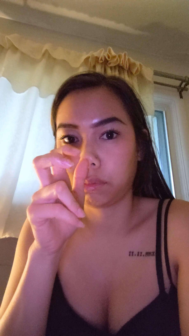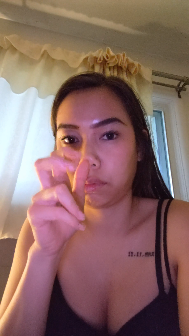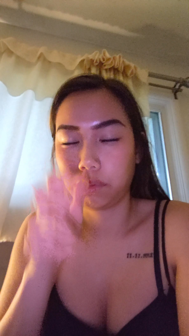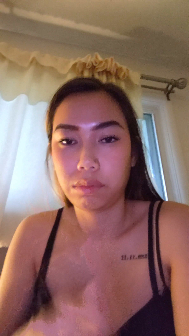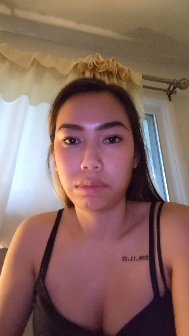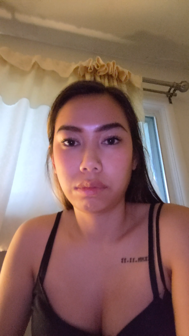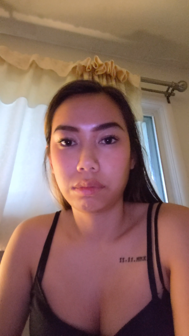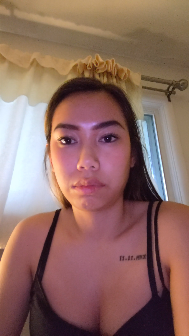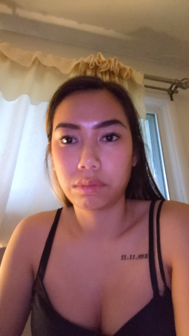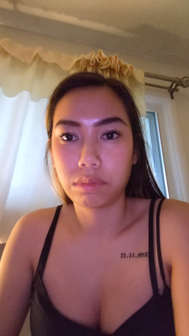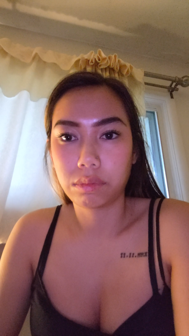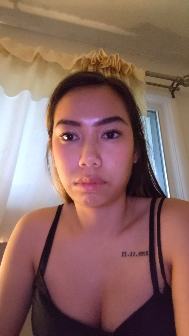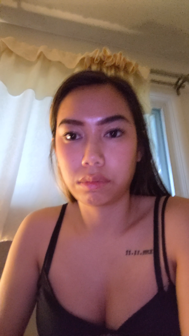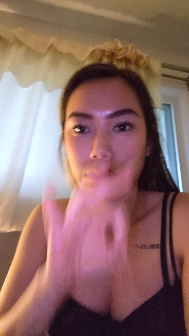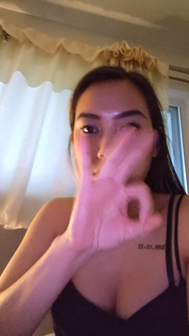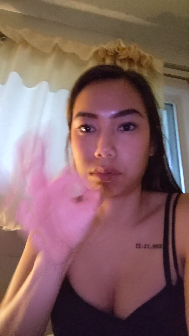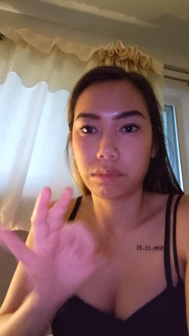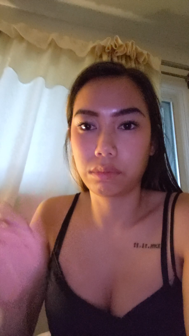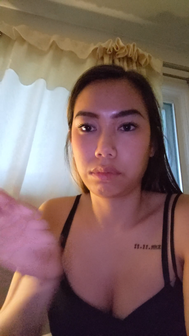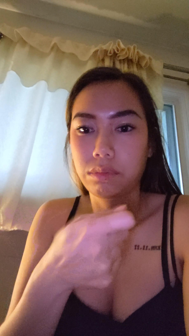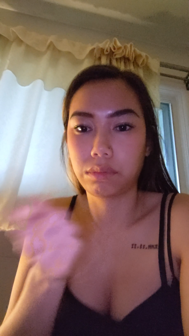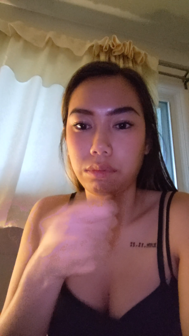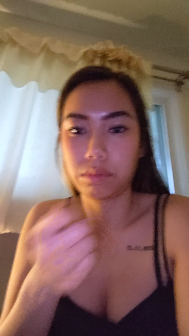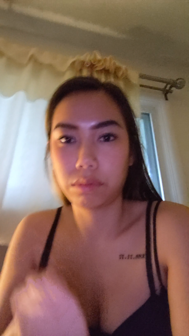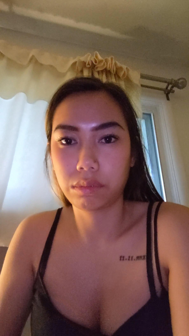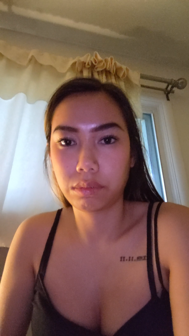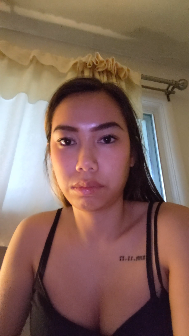hose